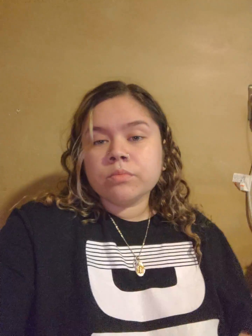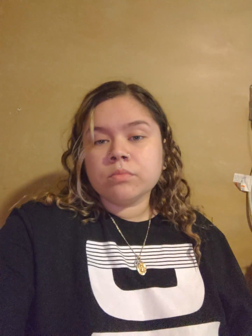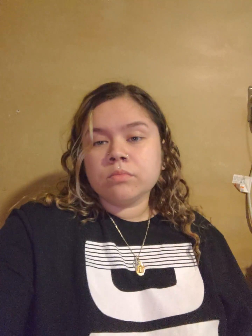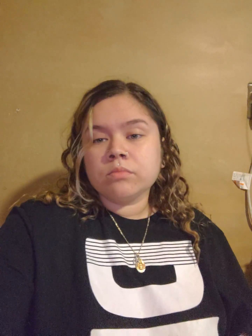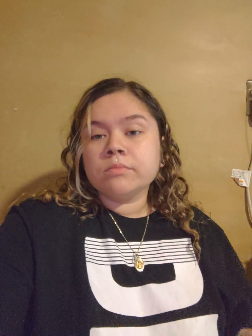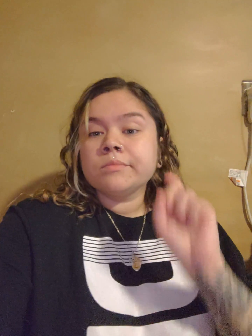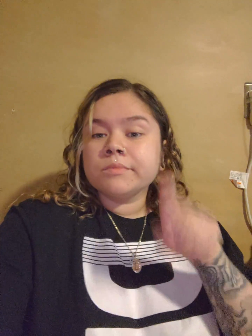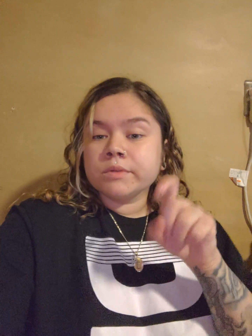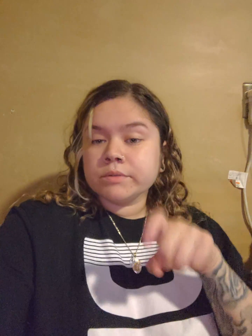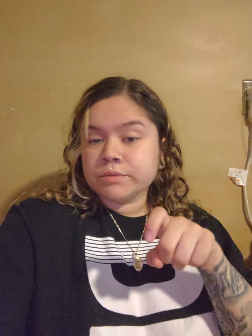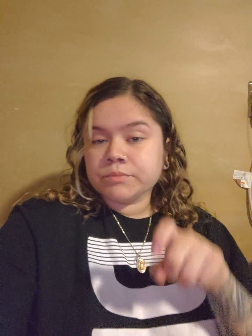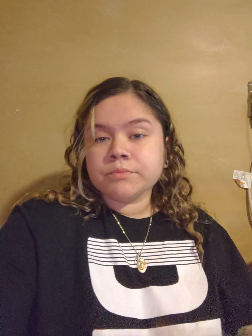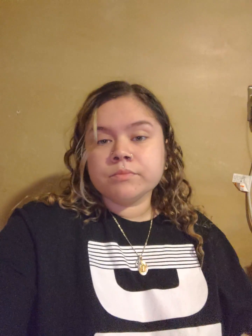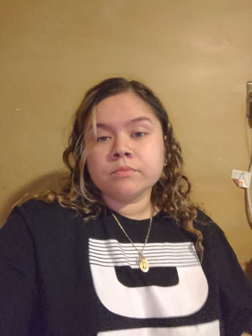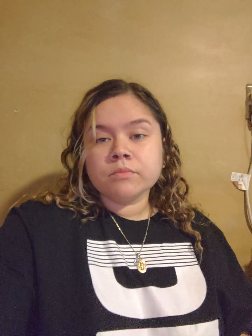need